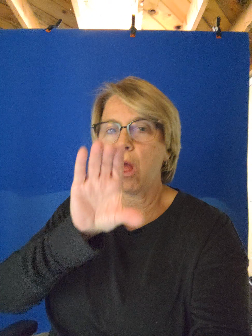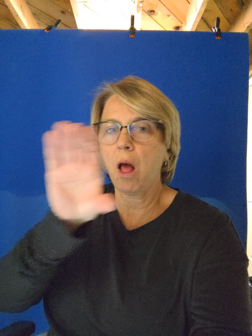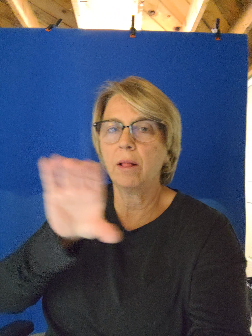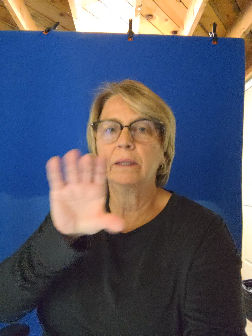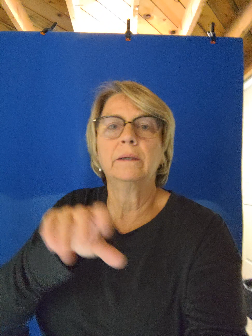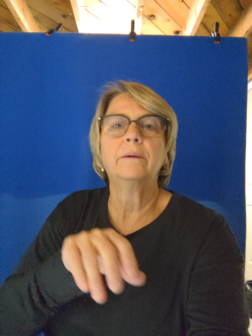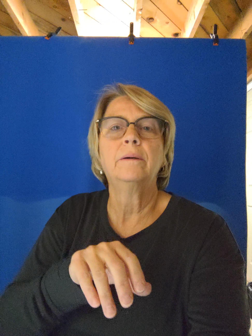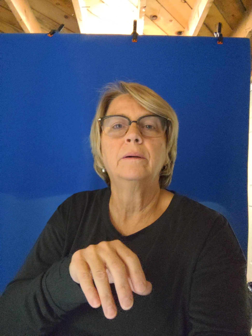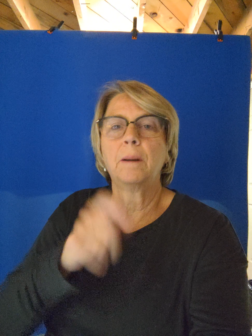chocolate